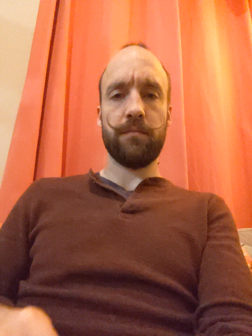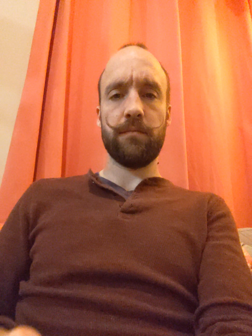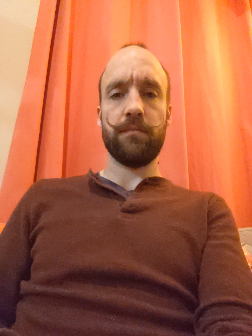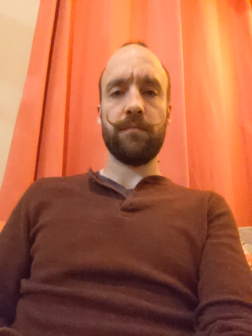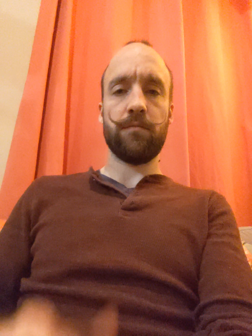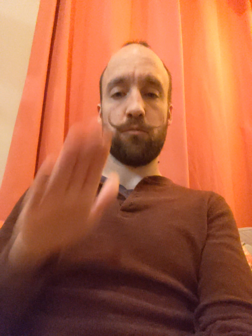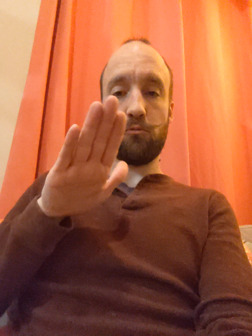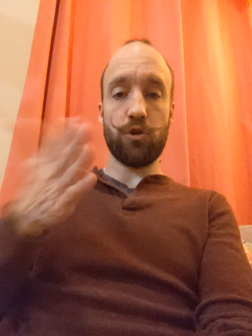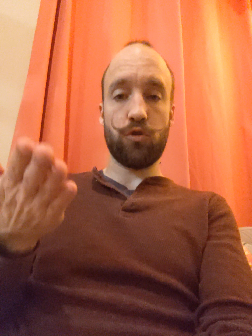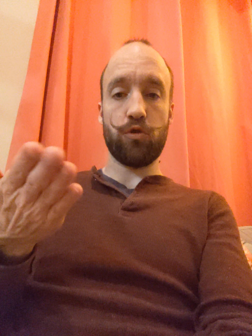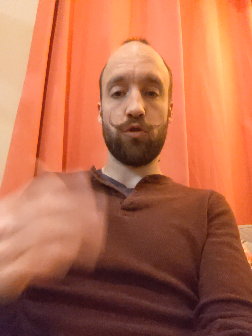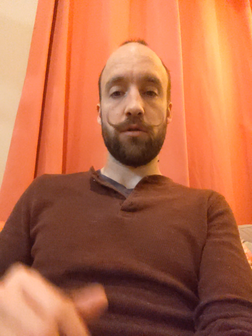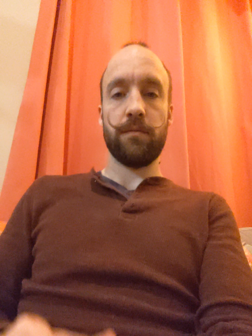book